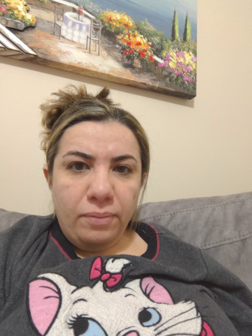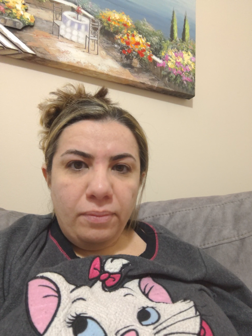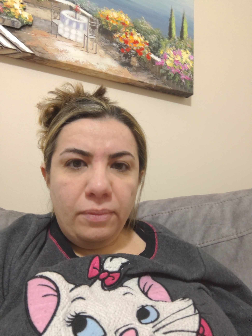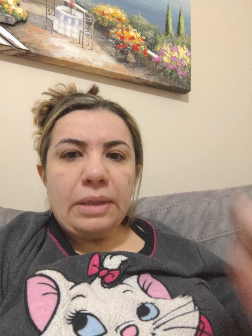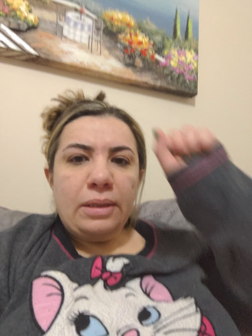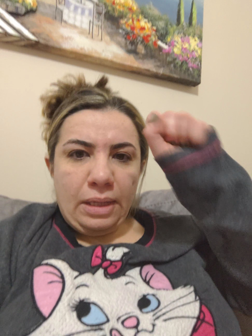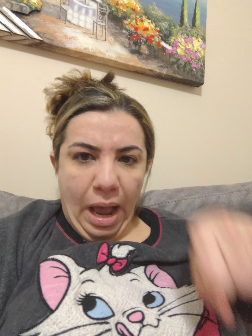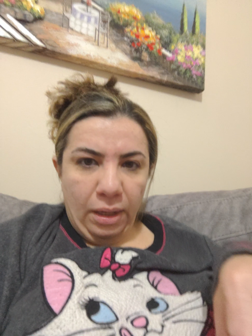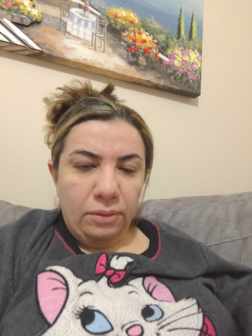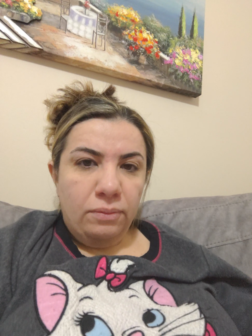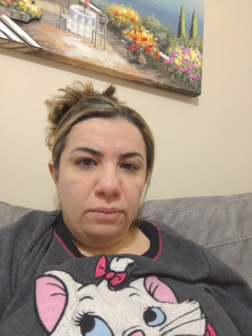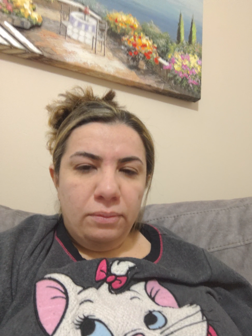can